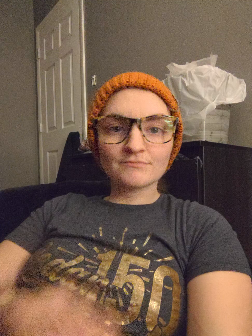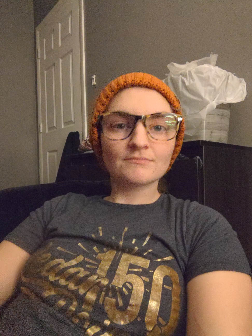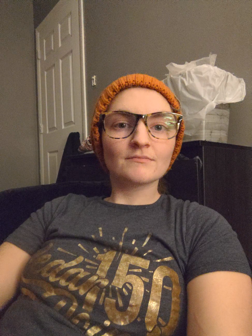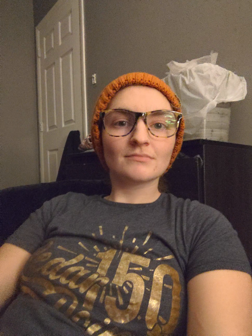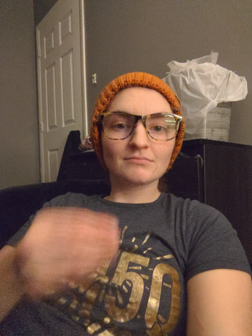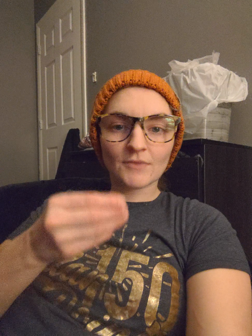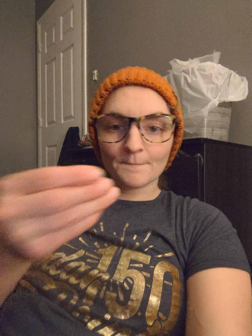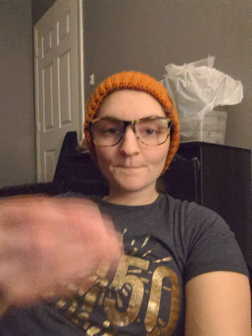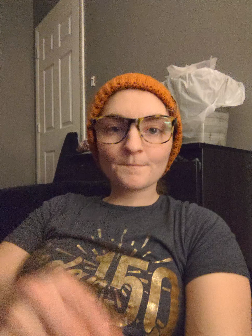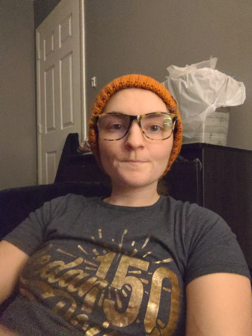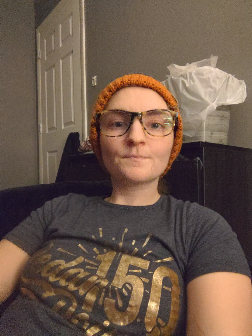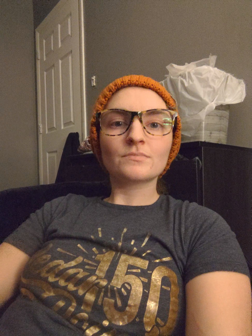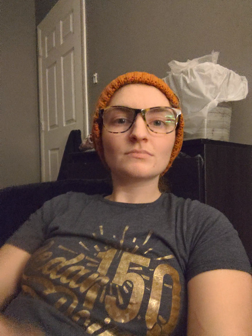give